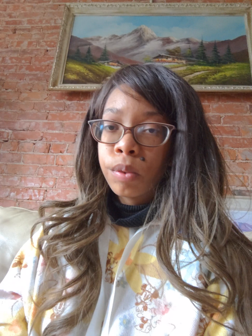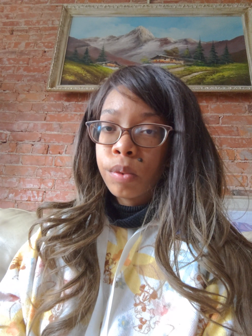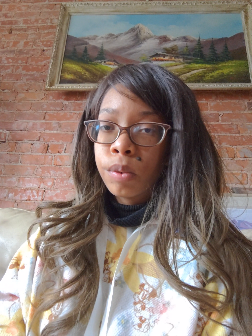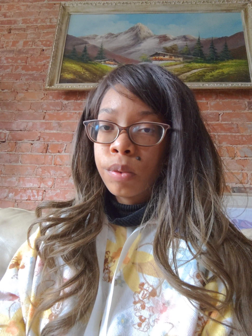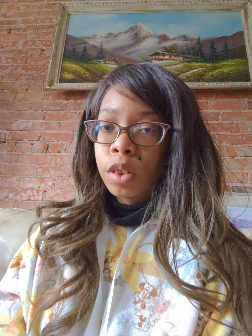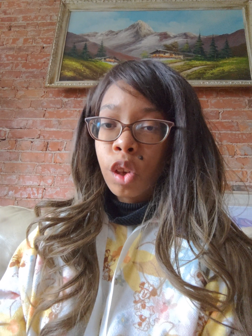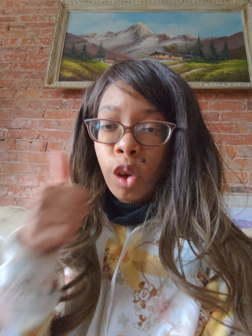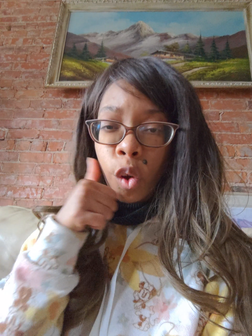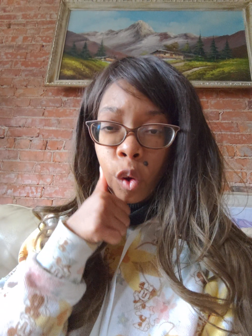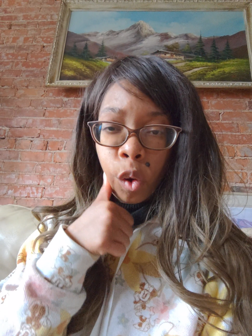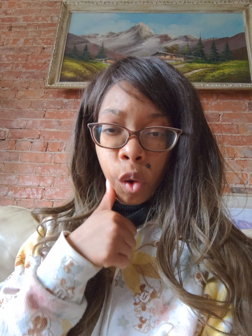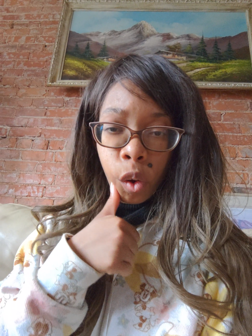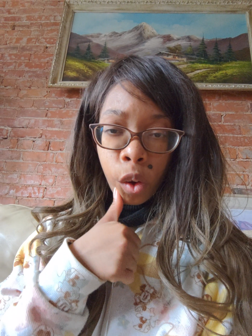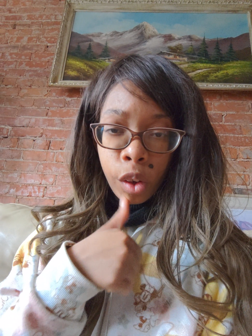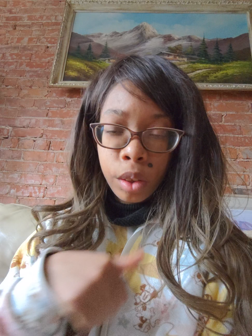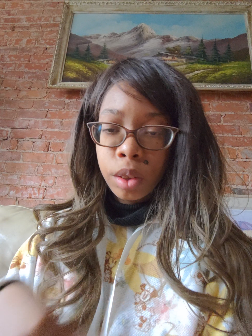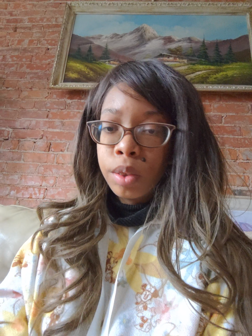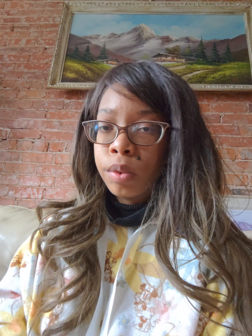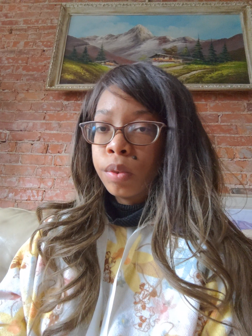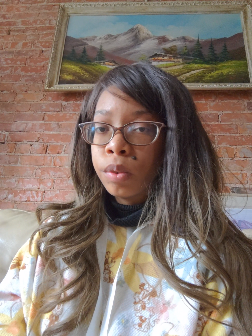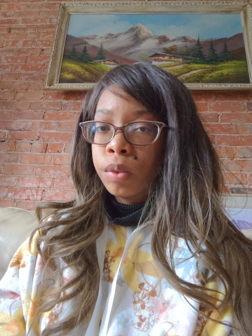girl